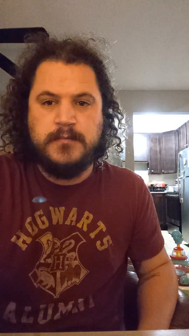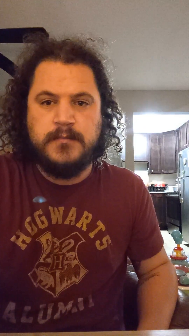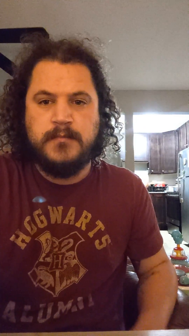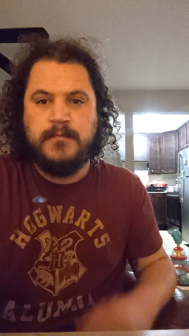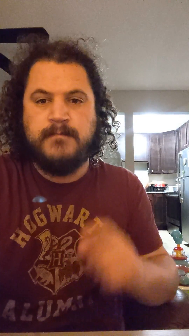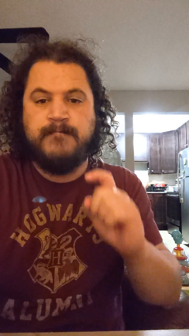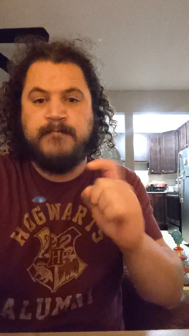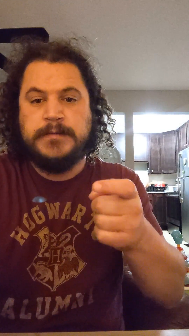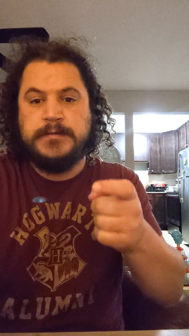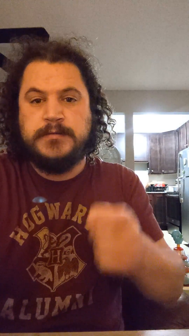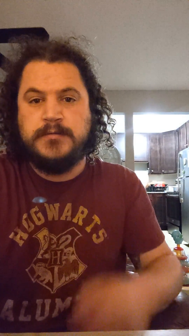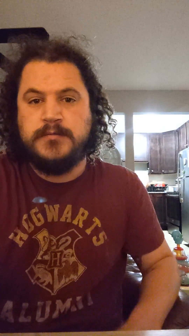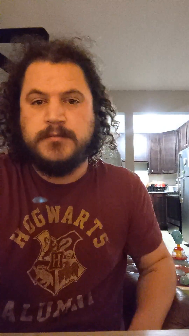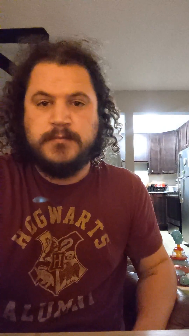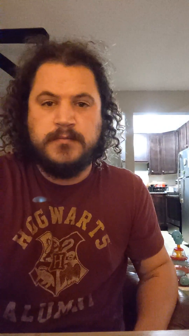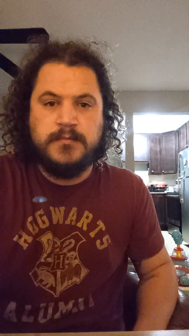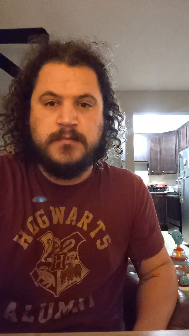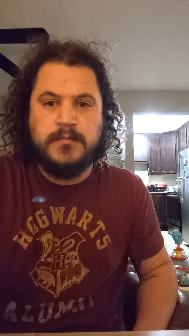present